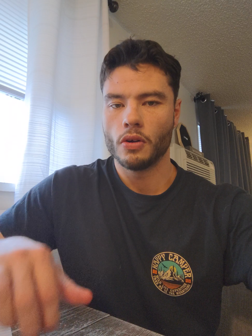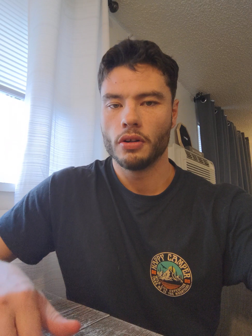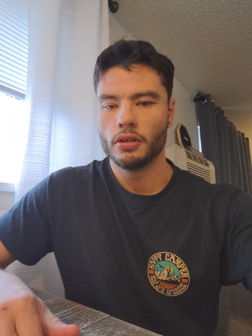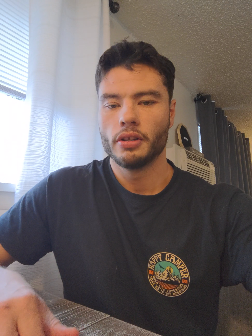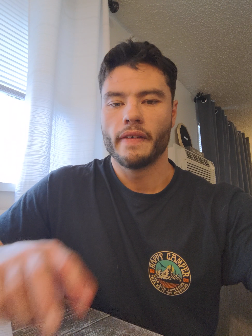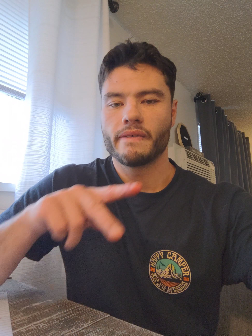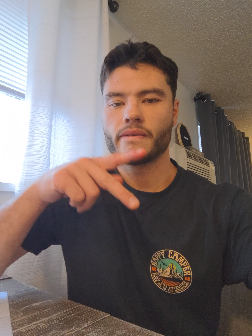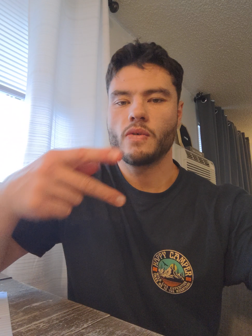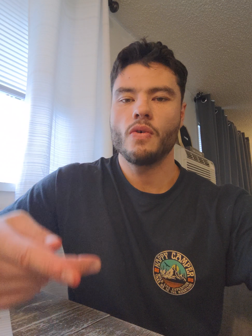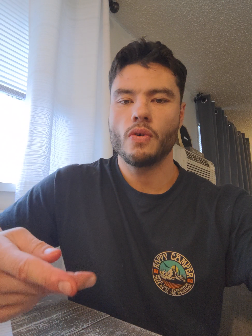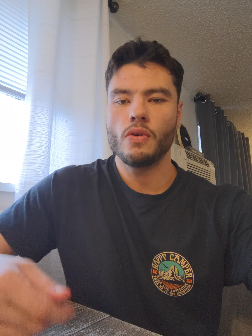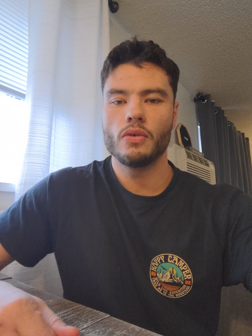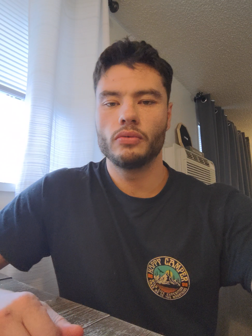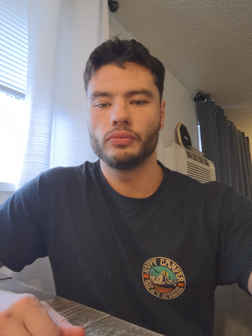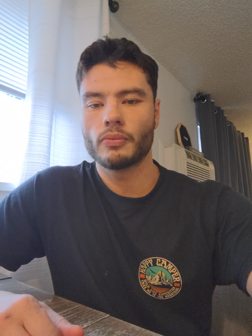fall